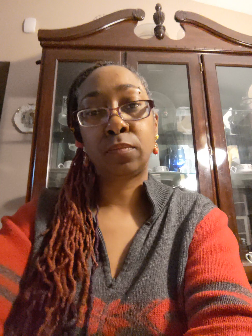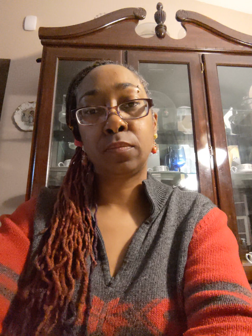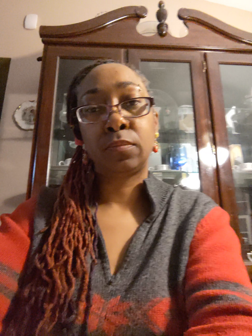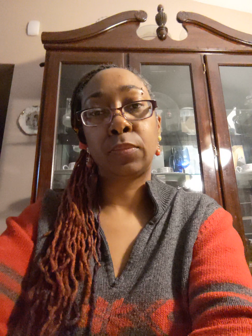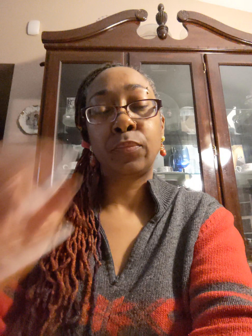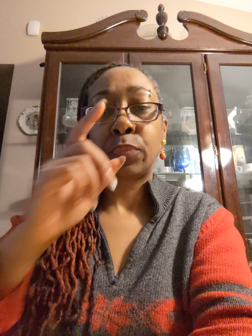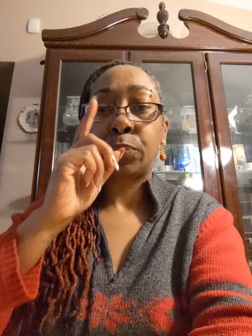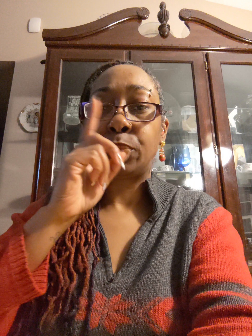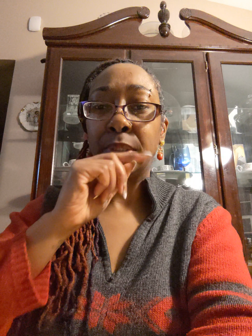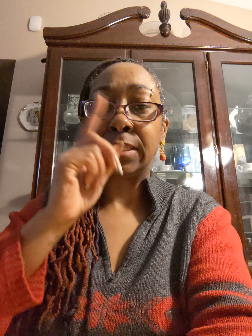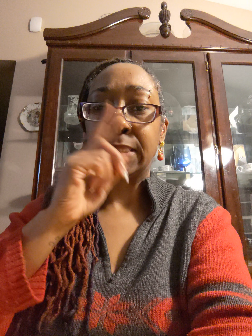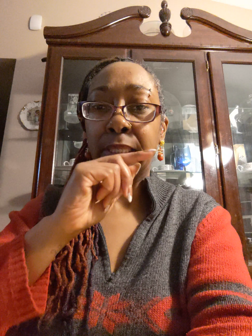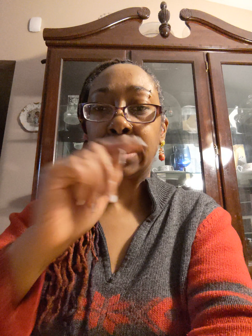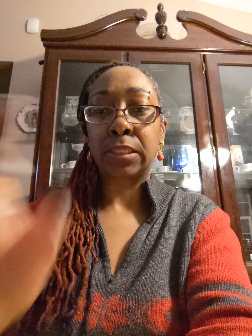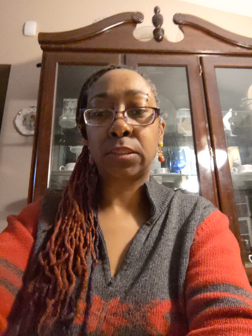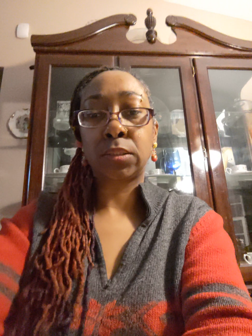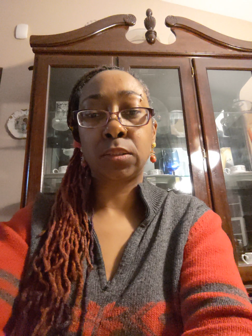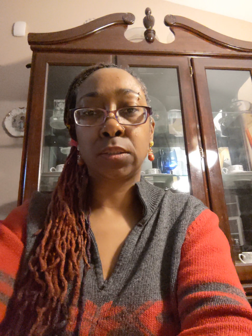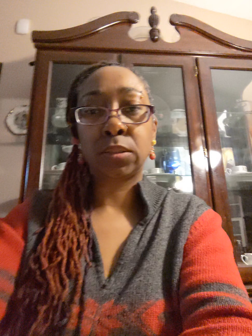pretend